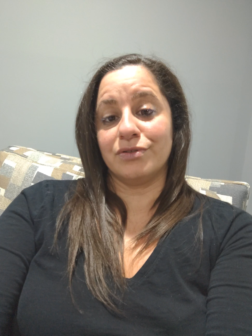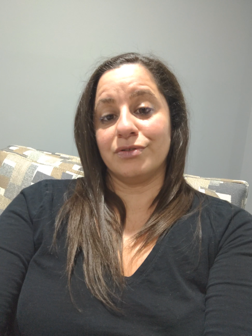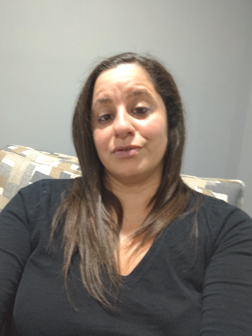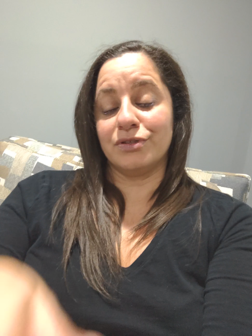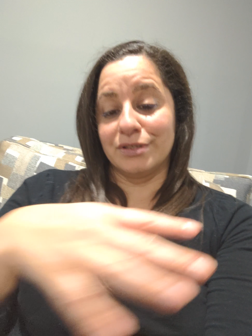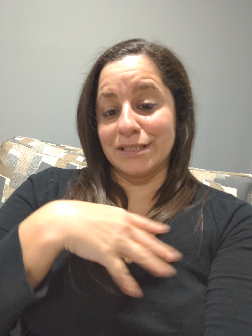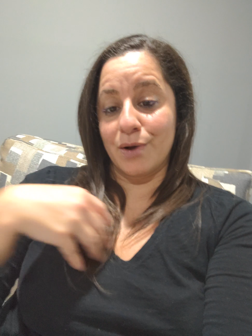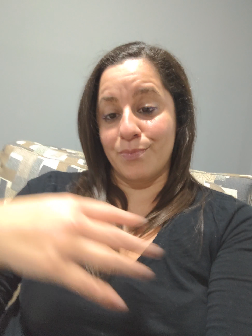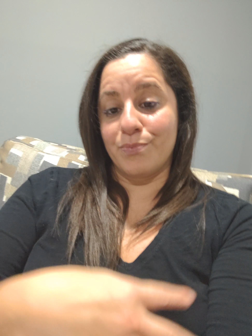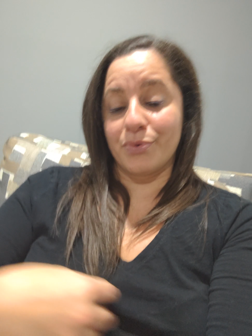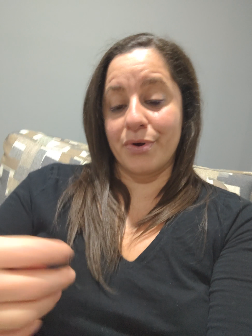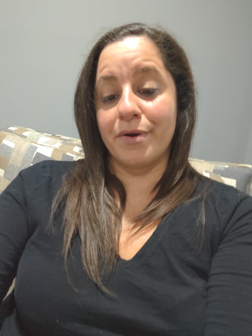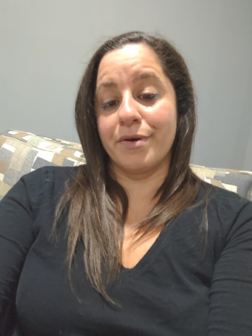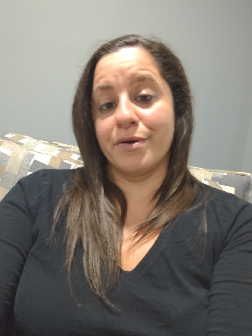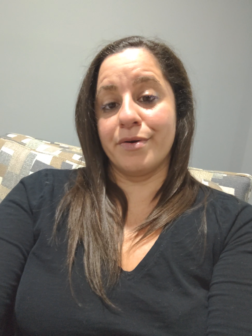zebra